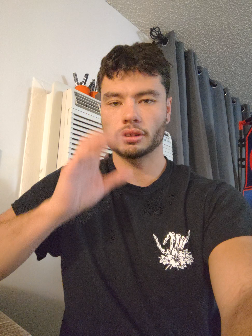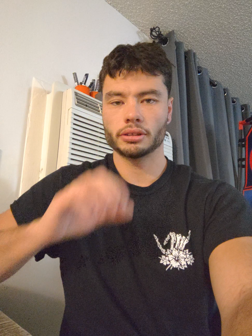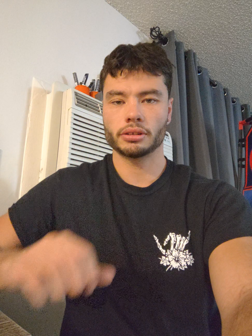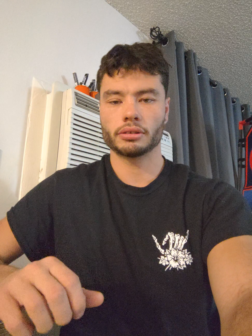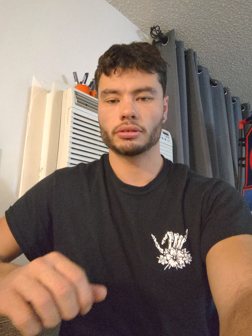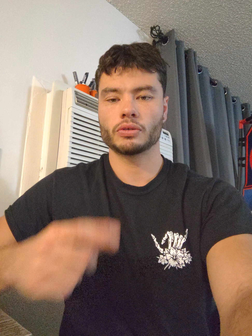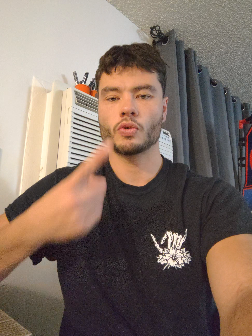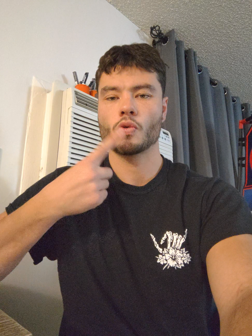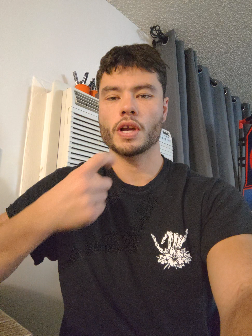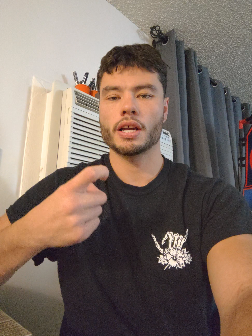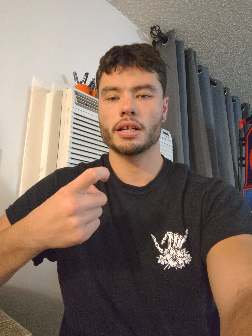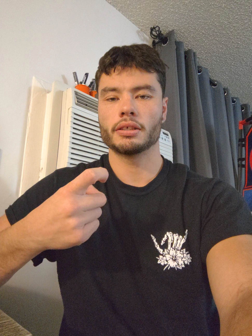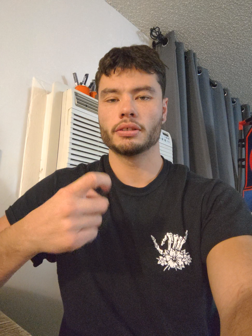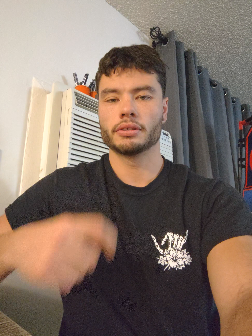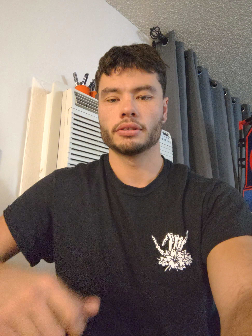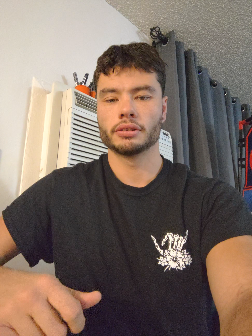red